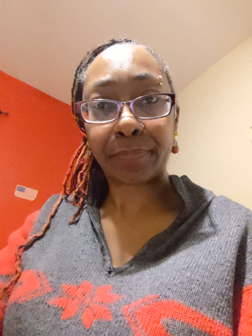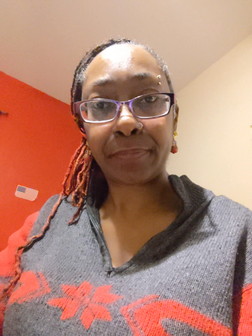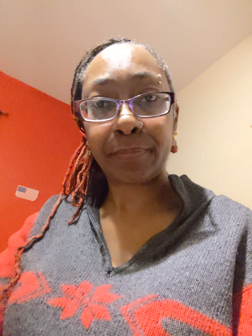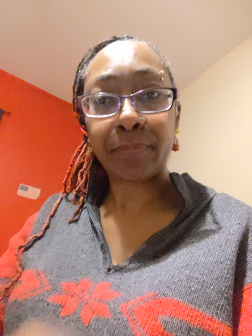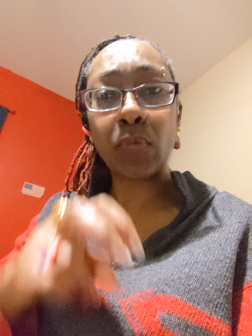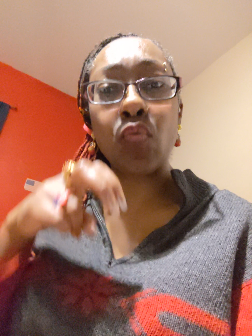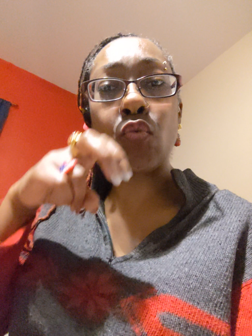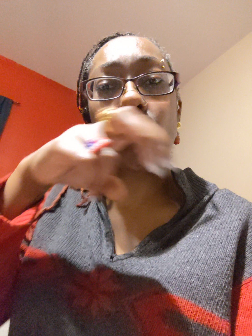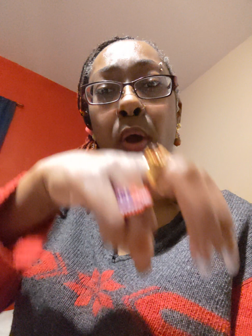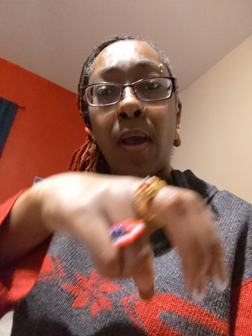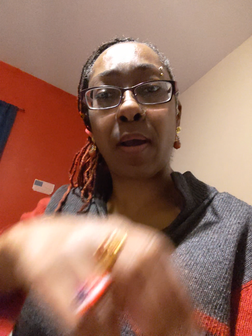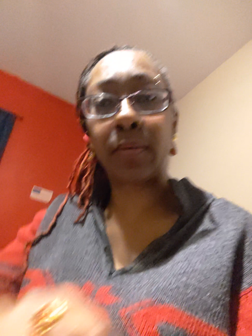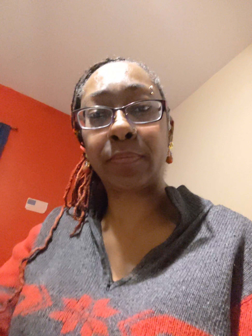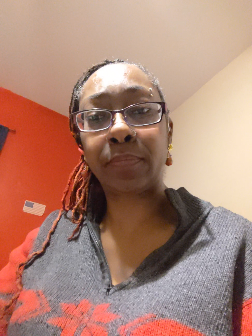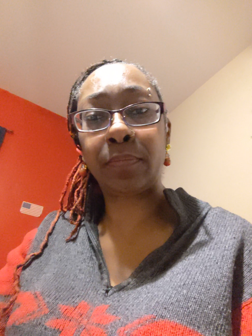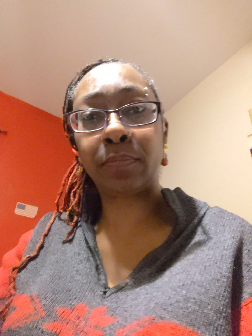ride